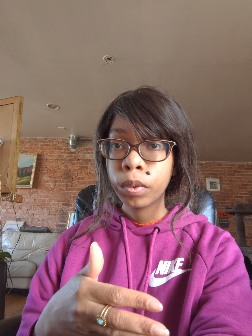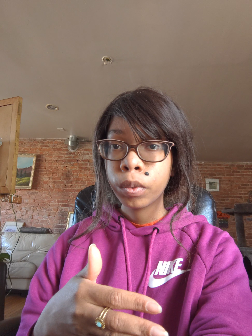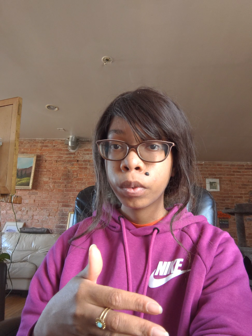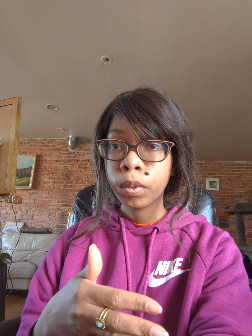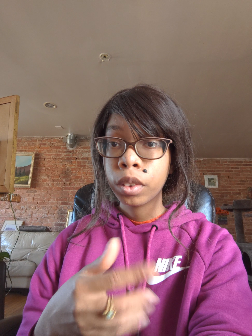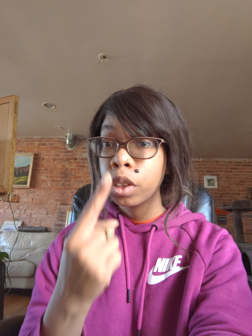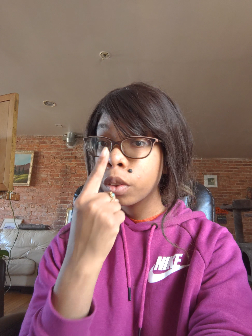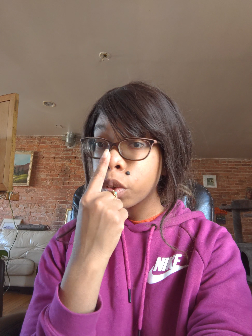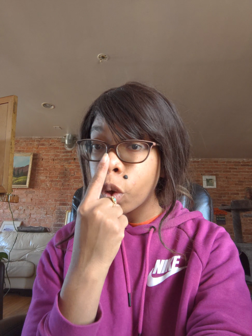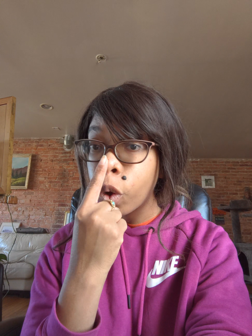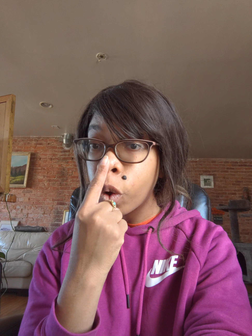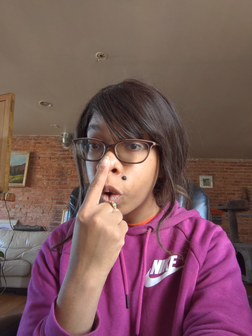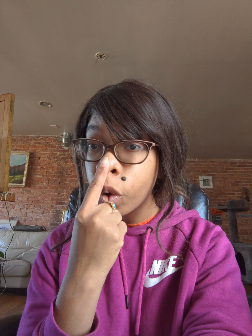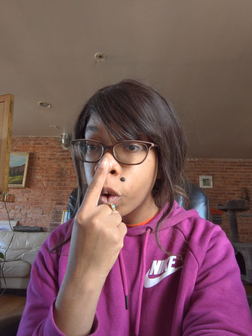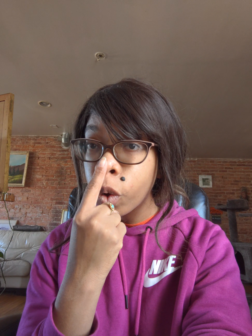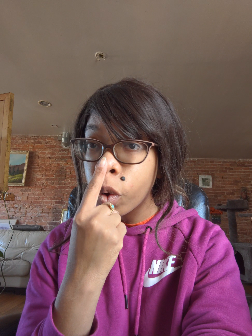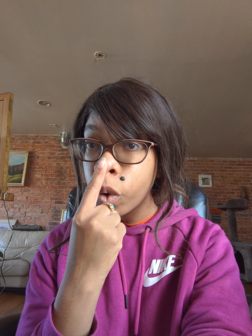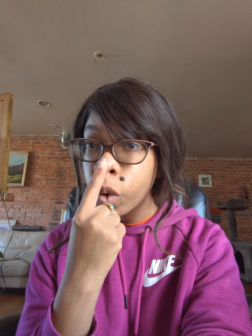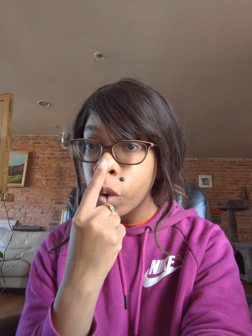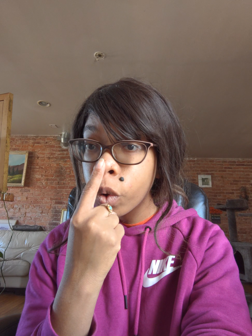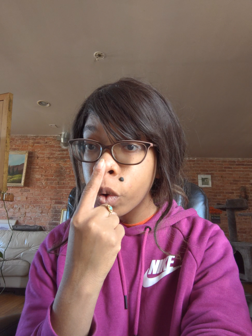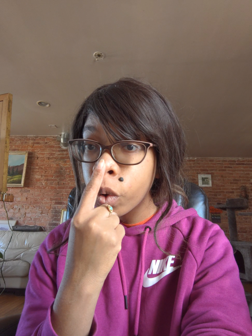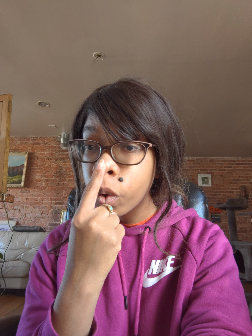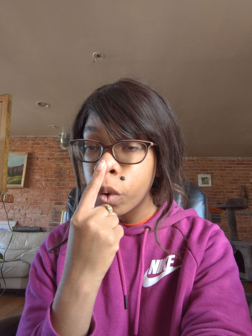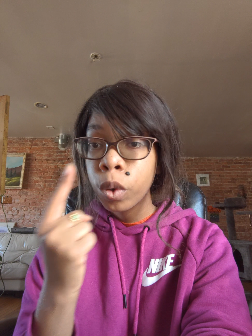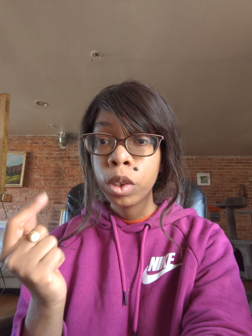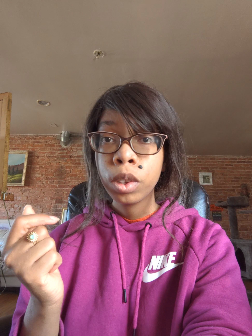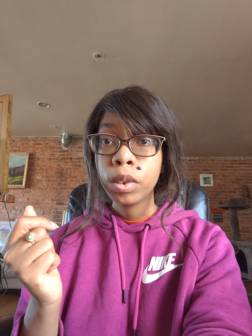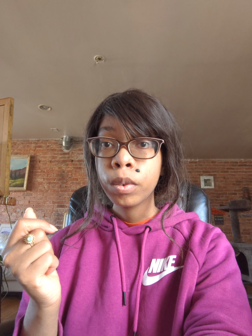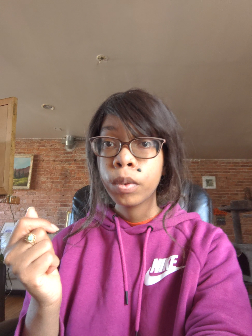nose